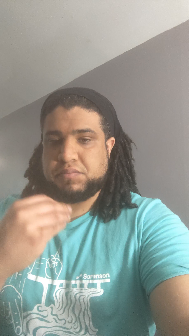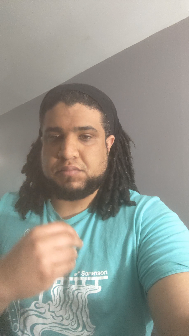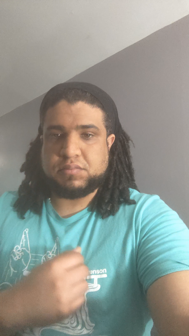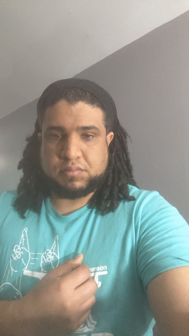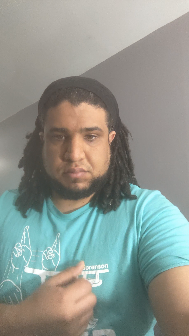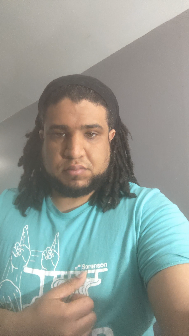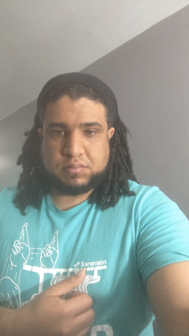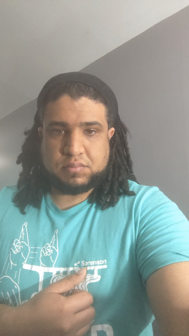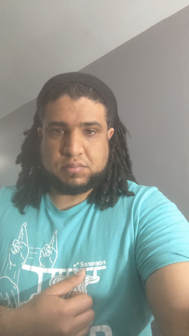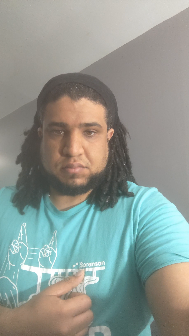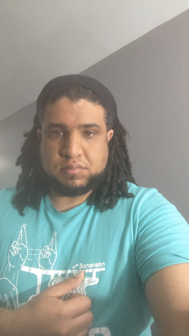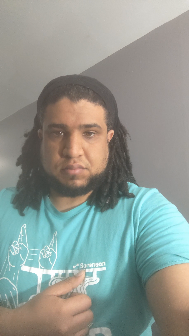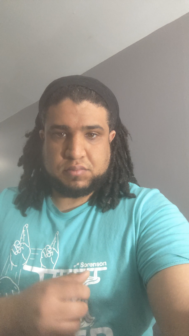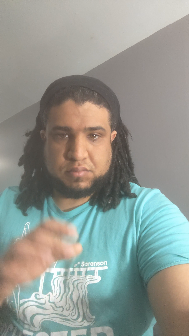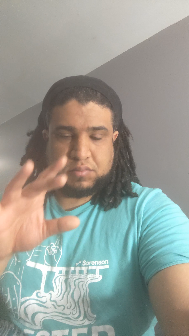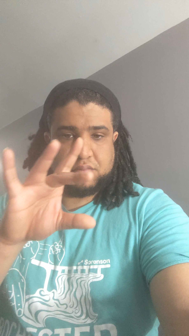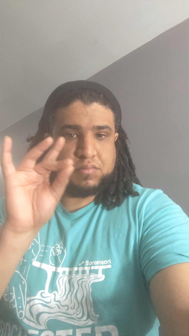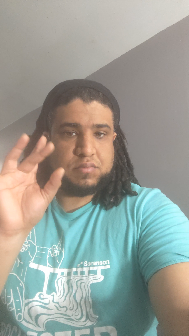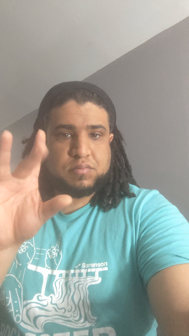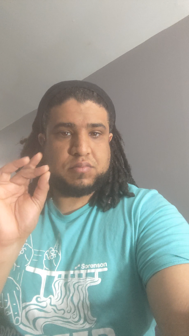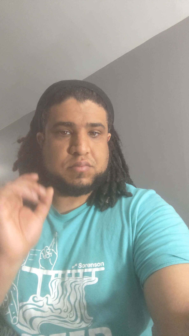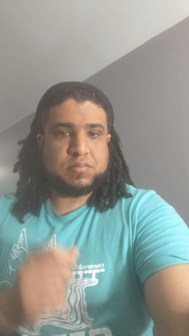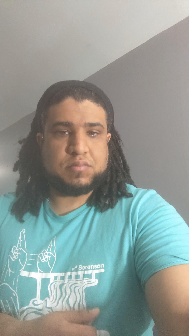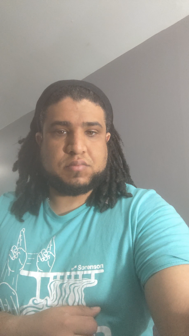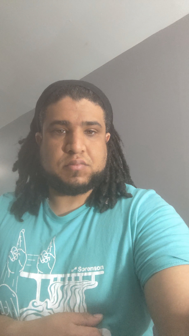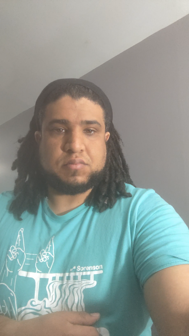choose